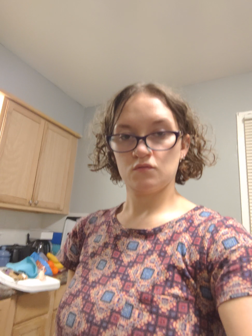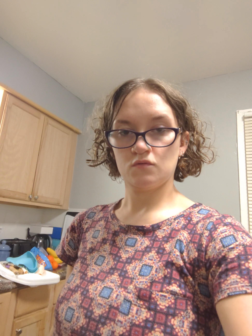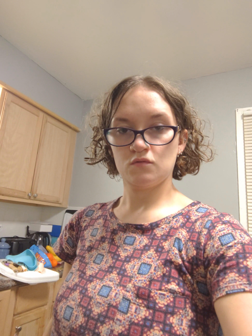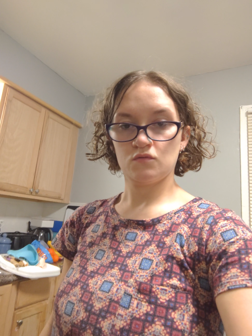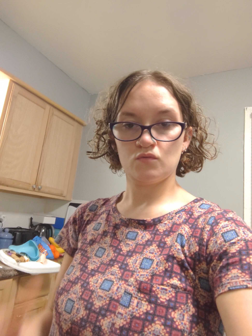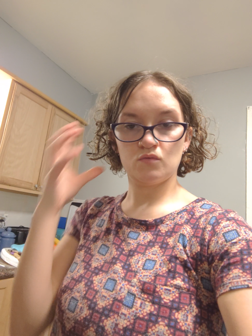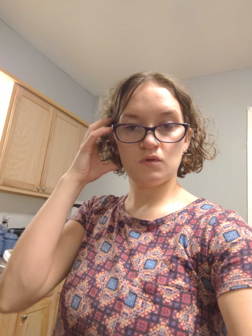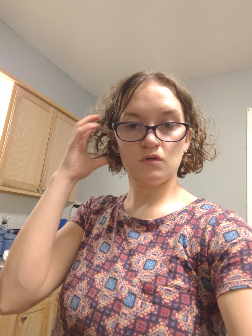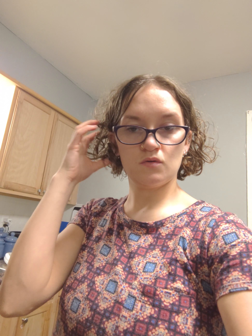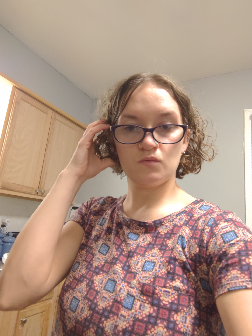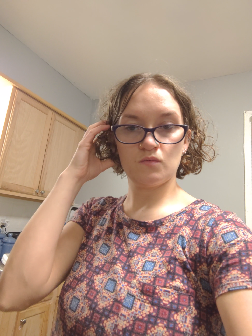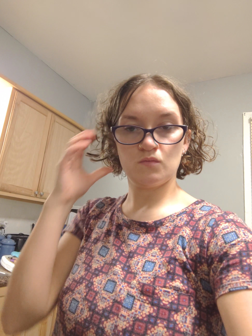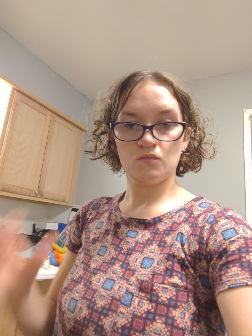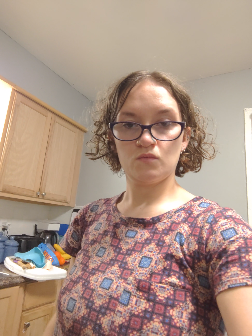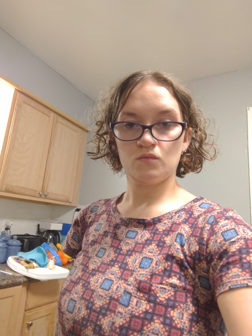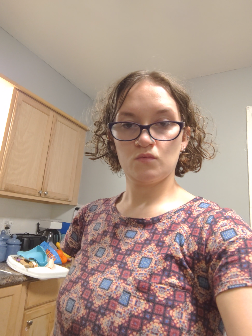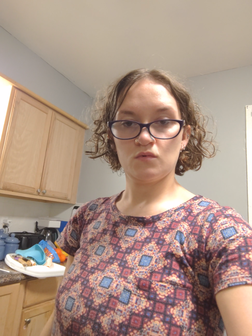radio